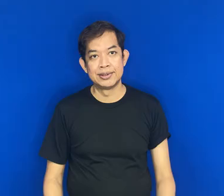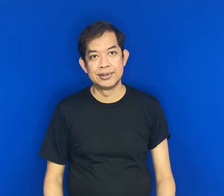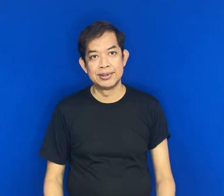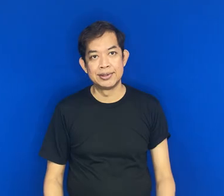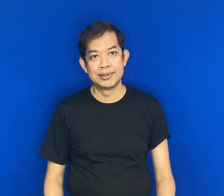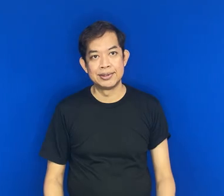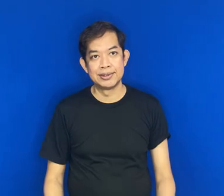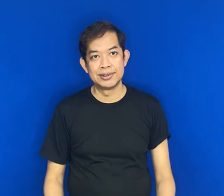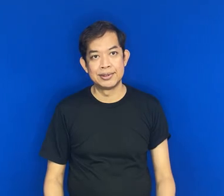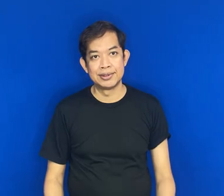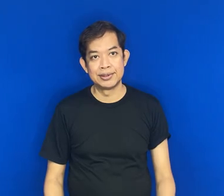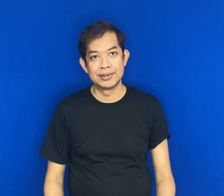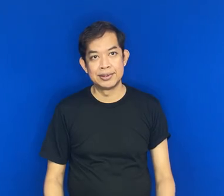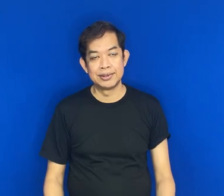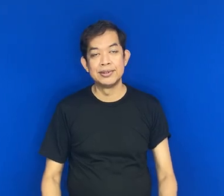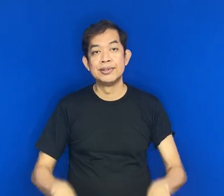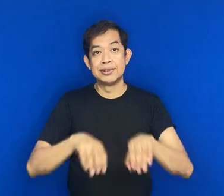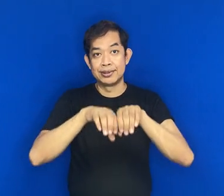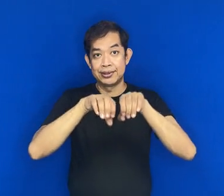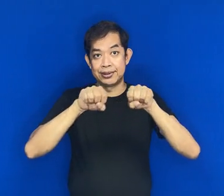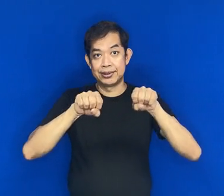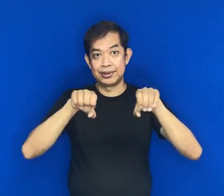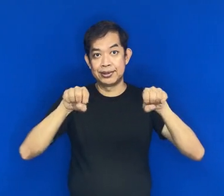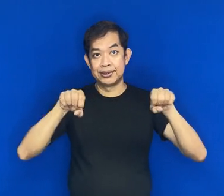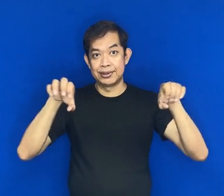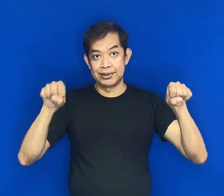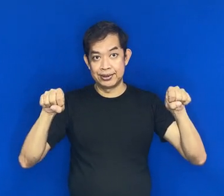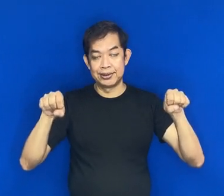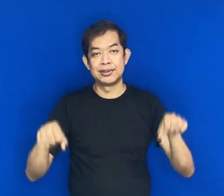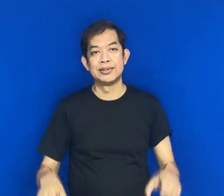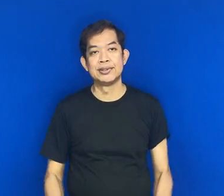longanisa